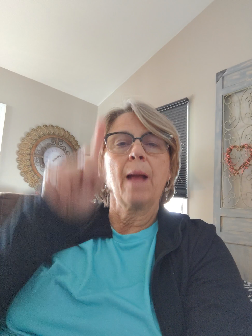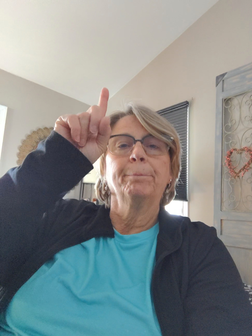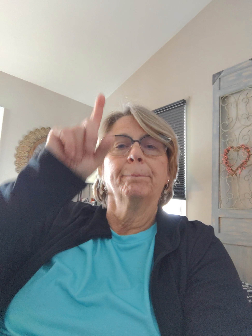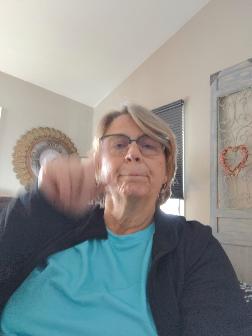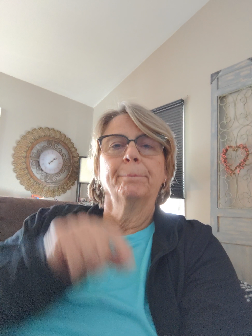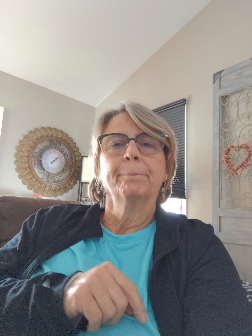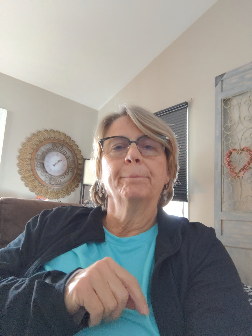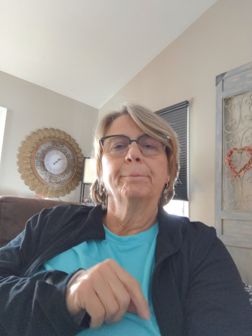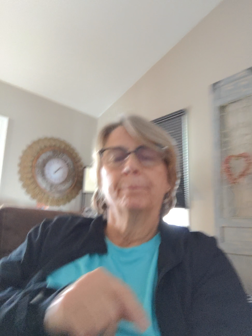up